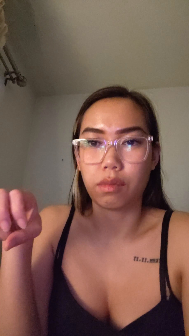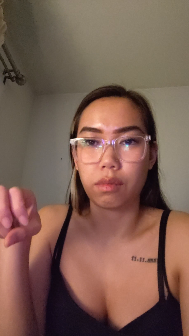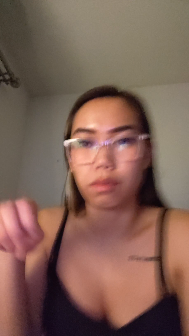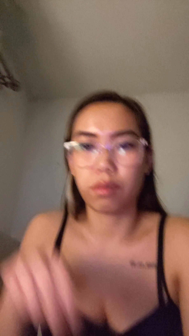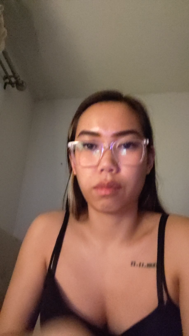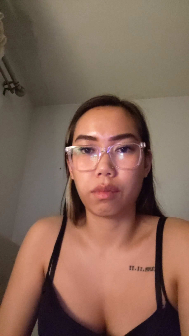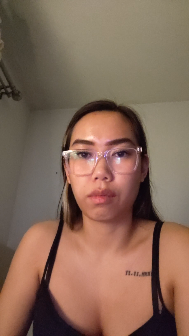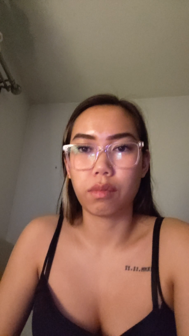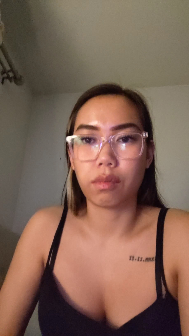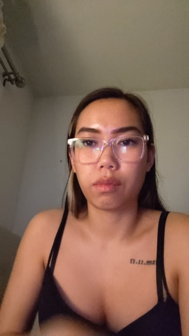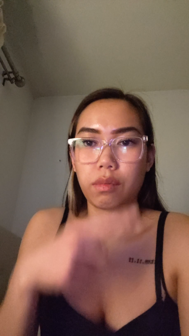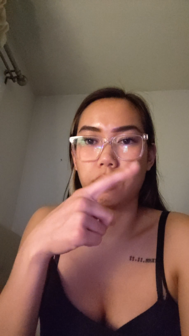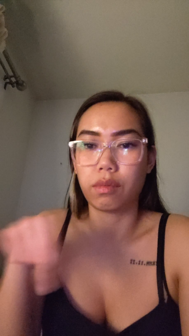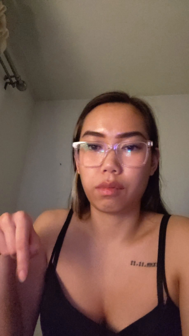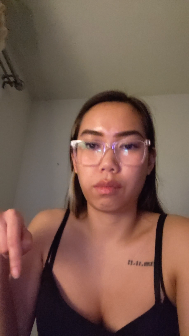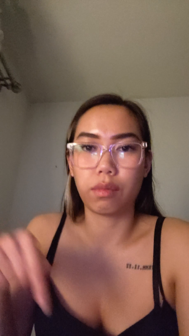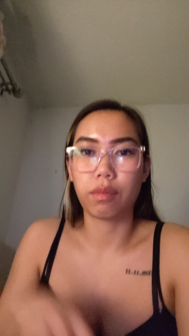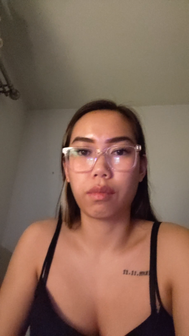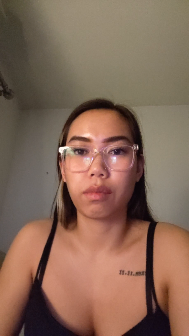cut